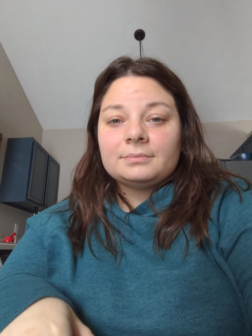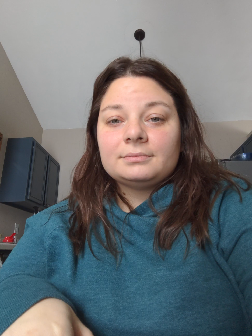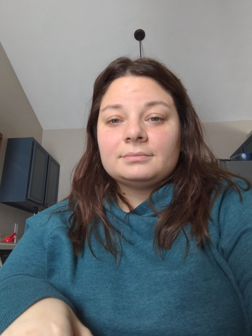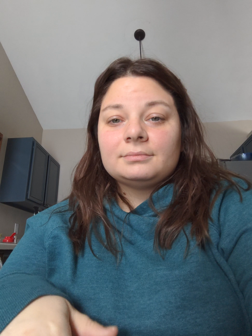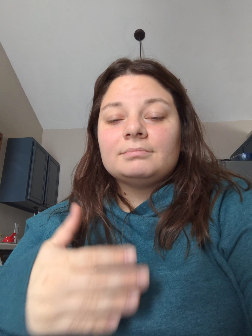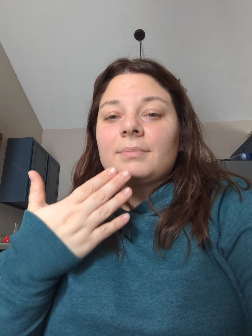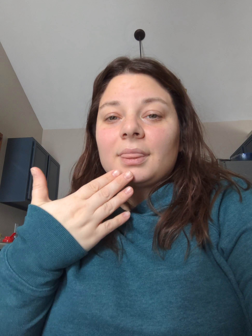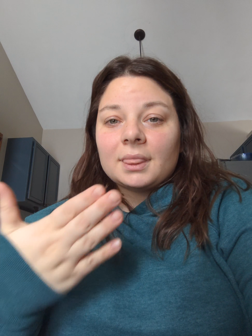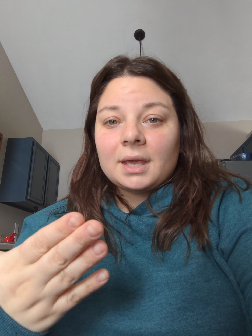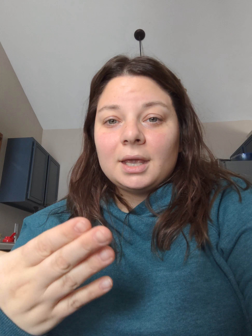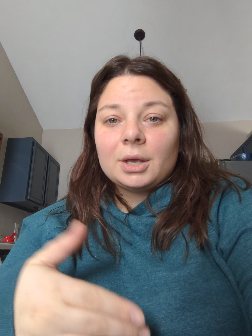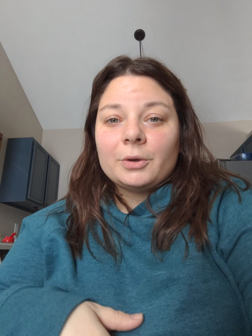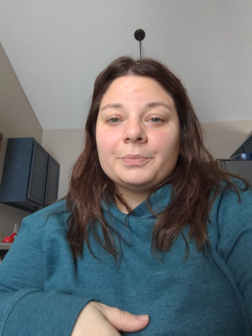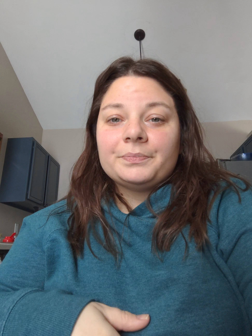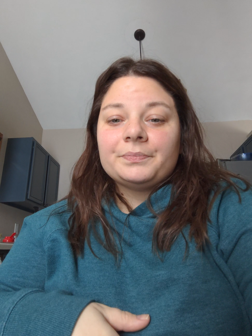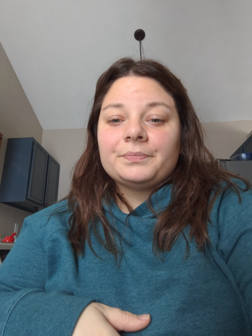thank you